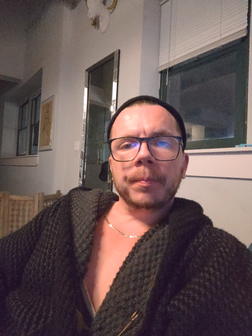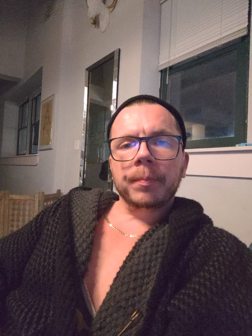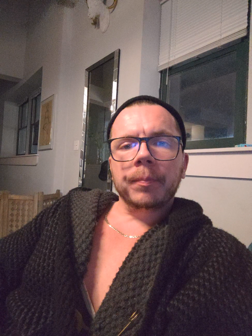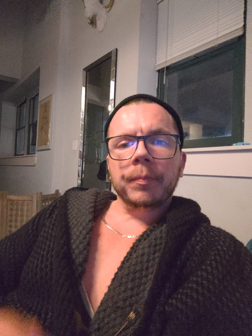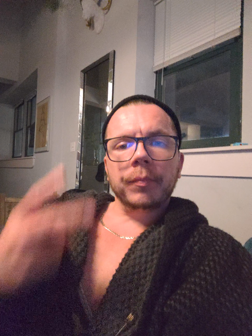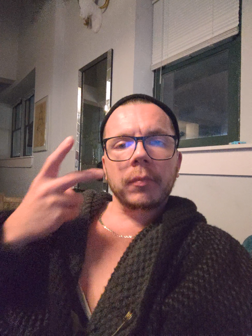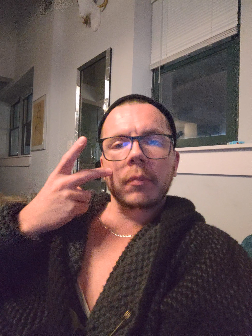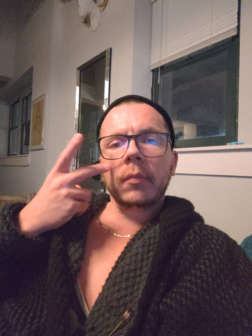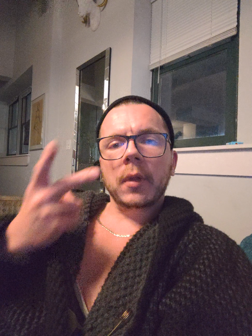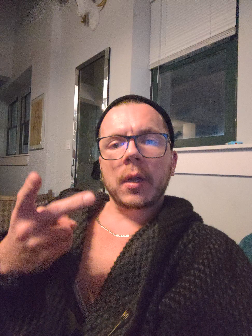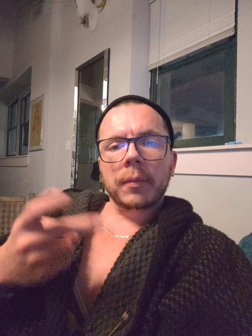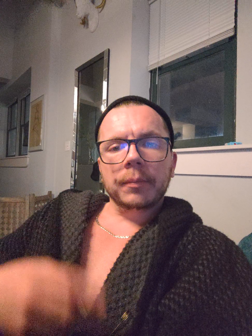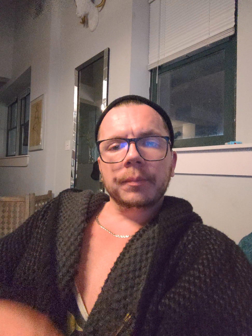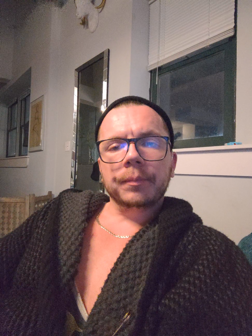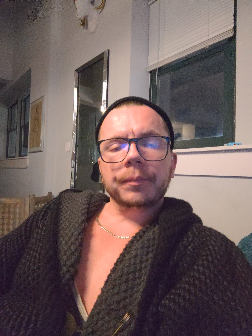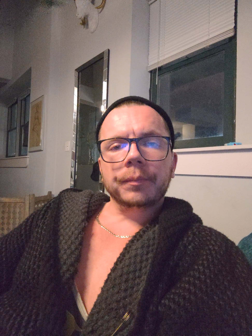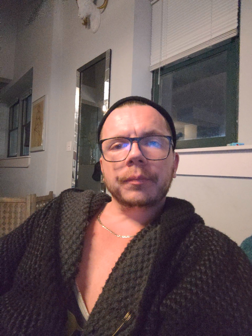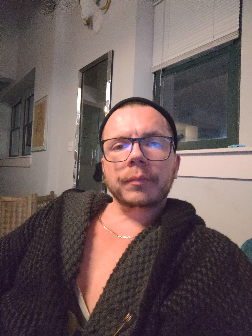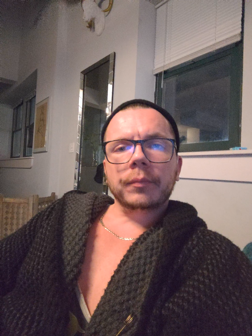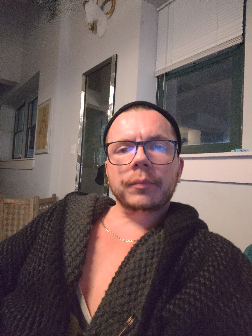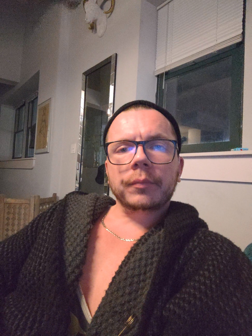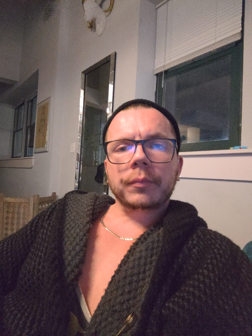see